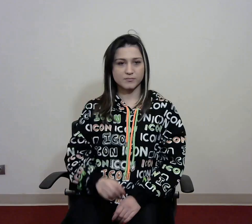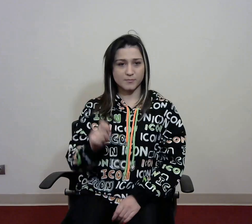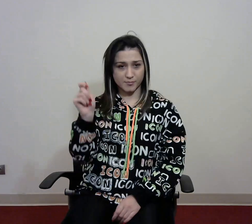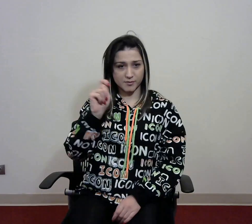bazar